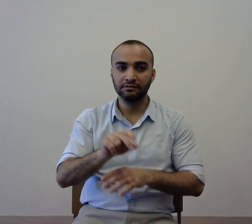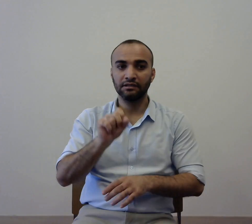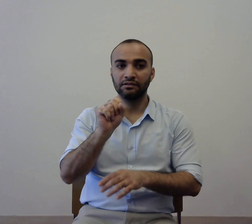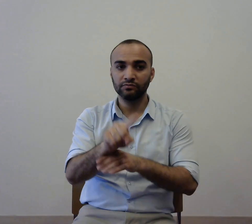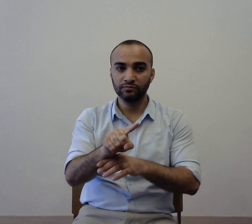sifariş